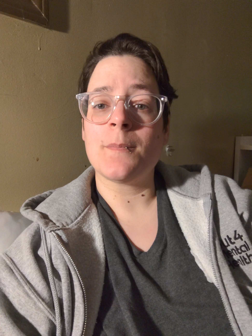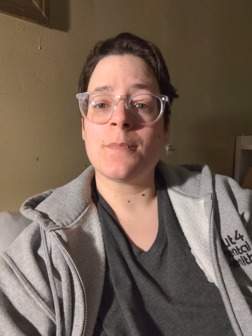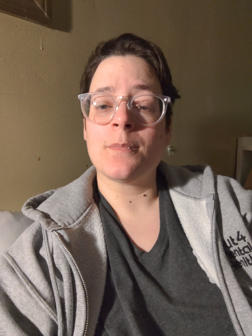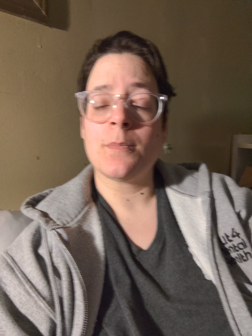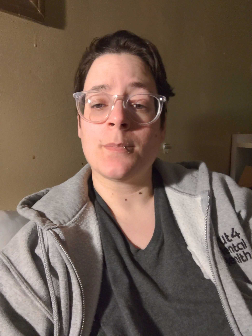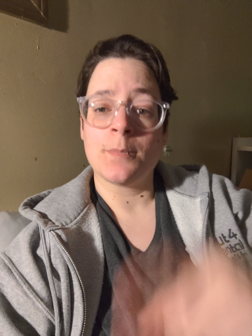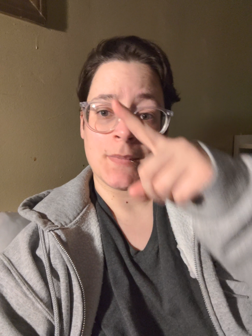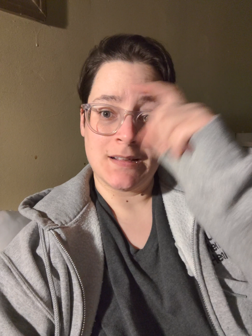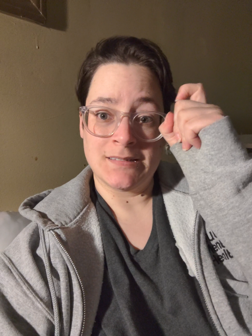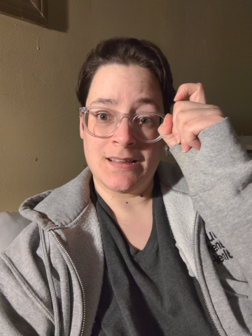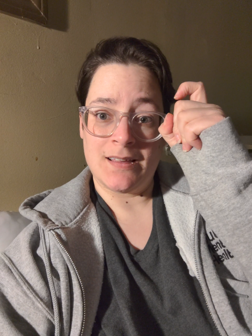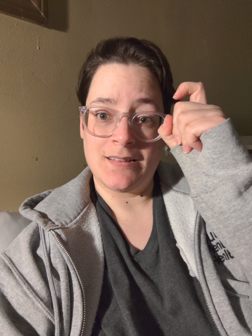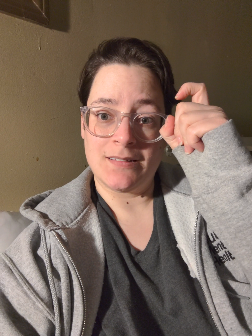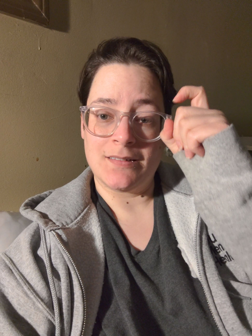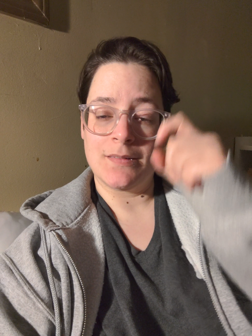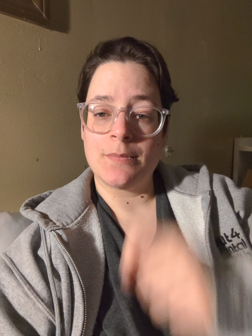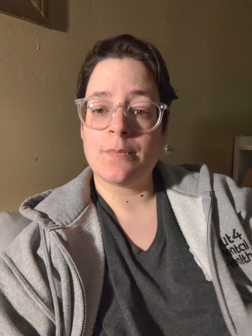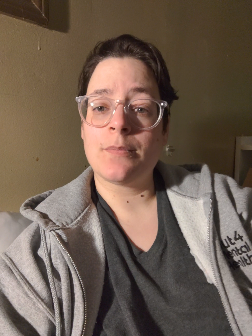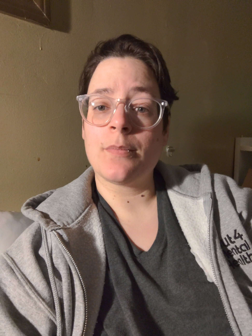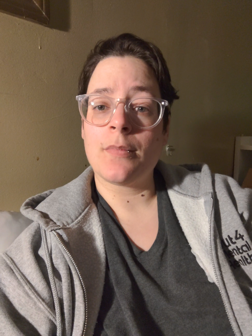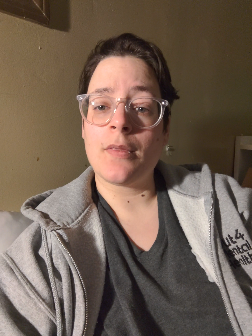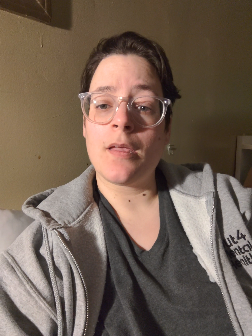because